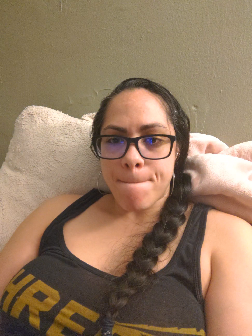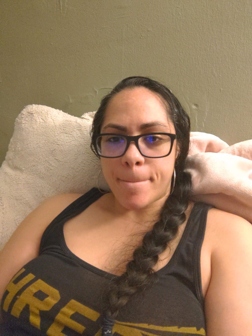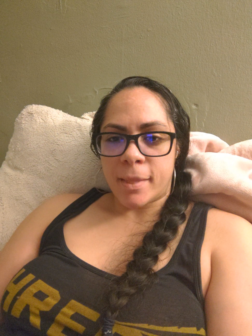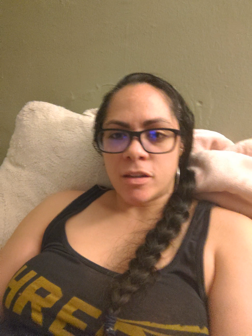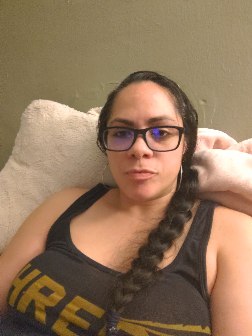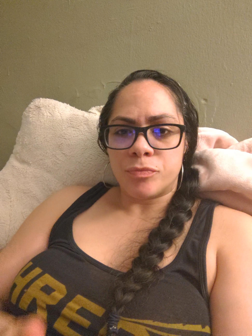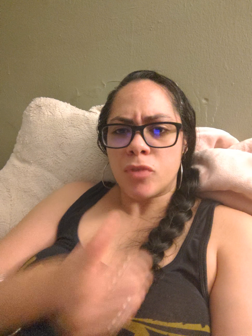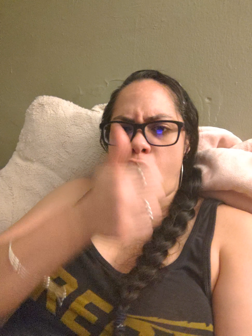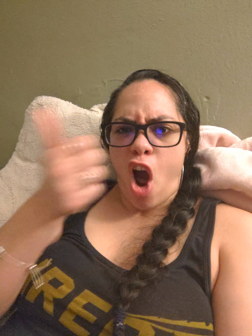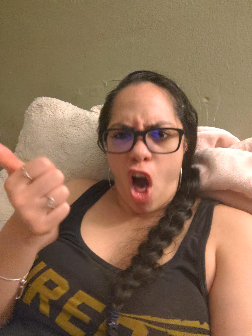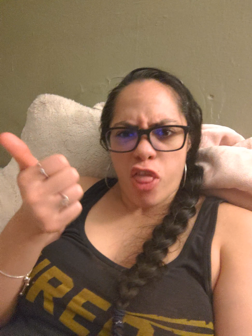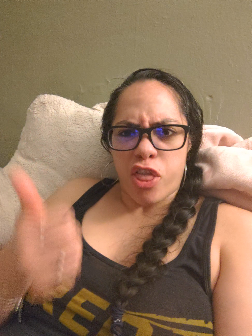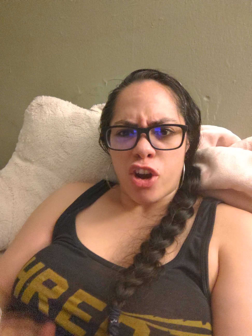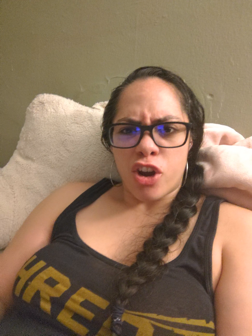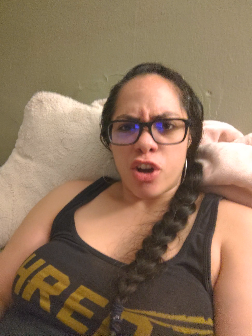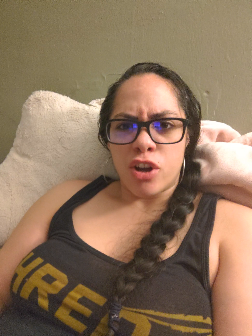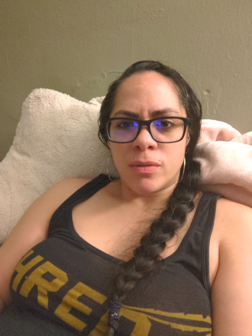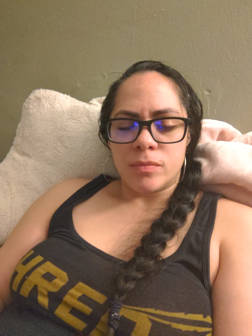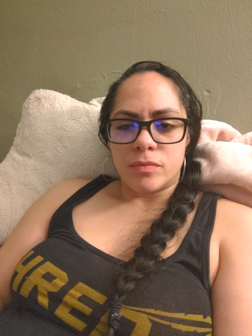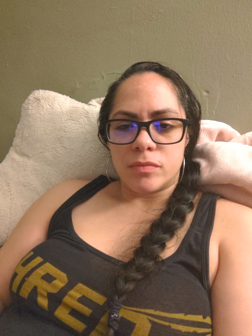another